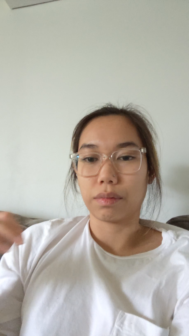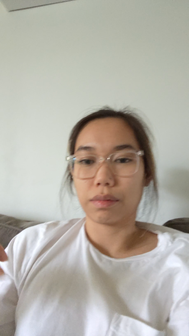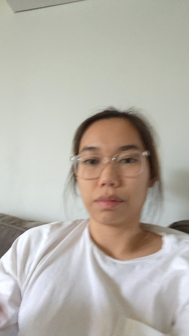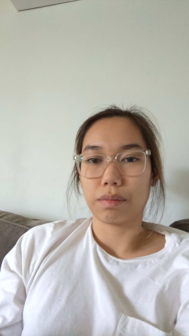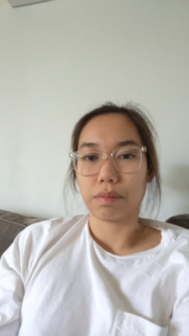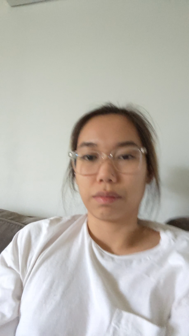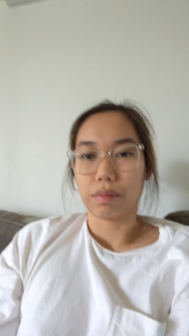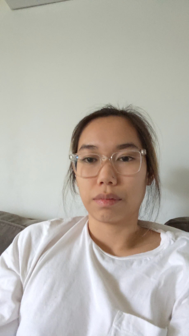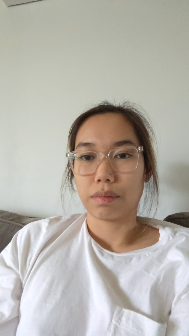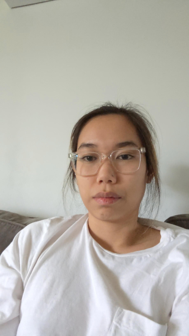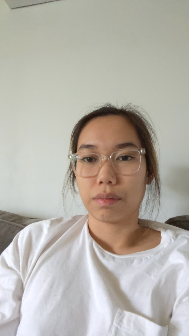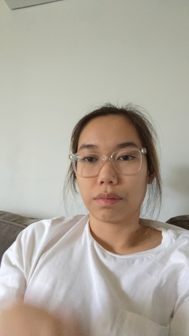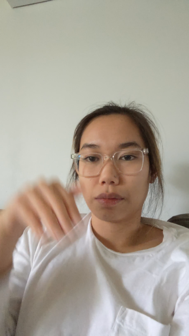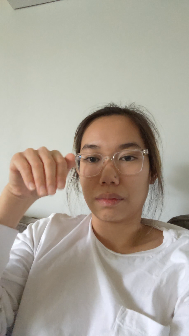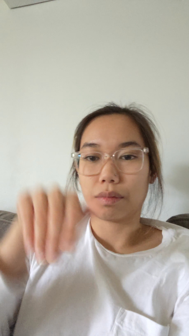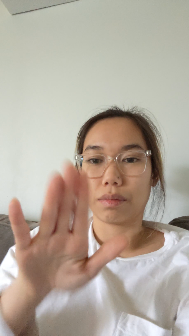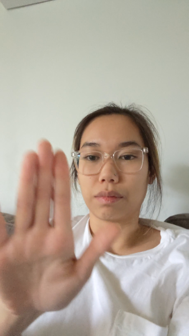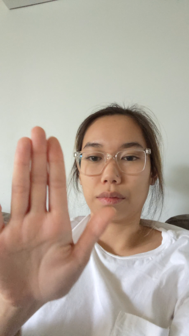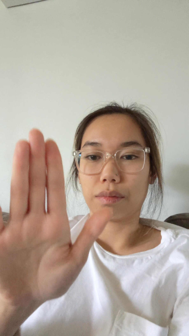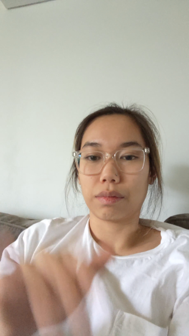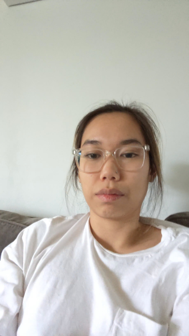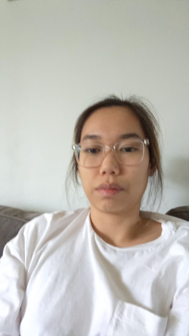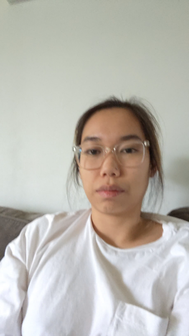enter